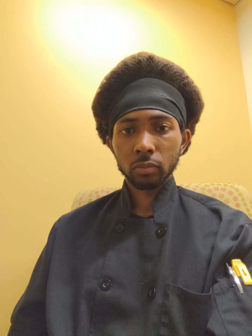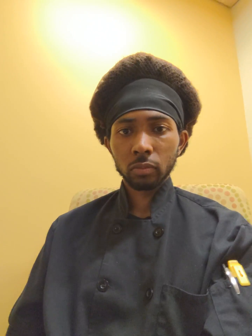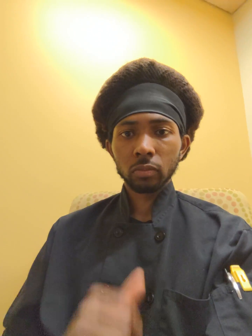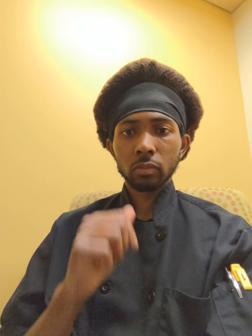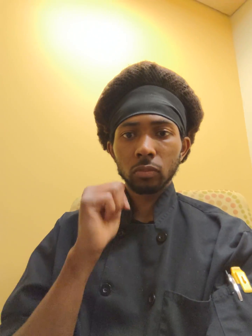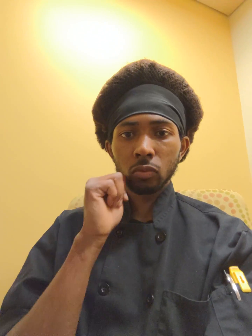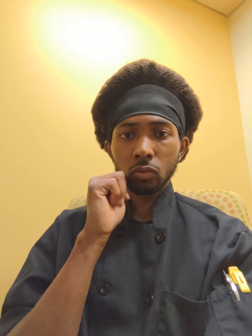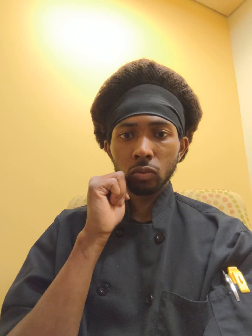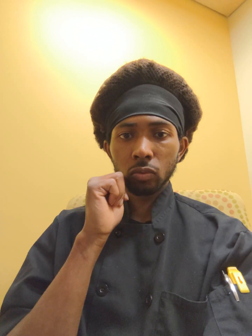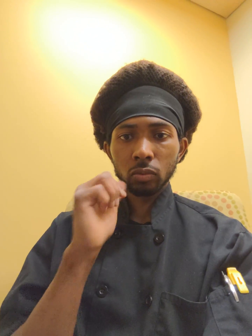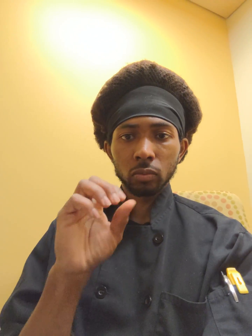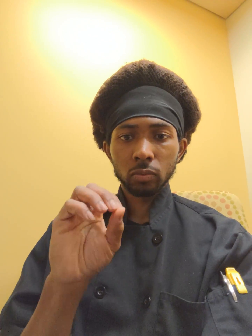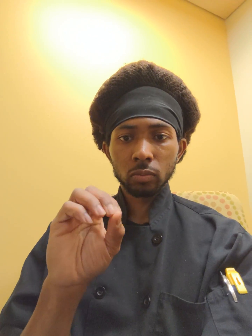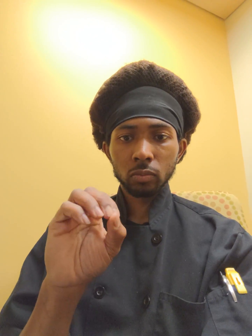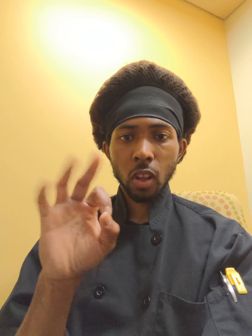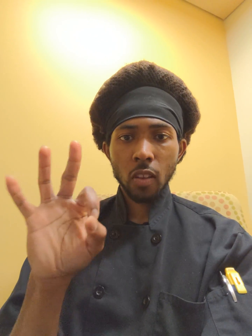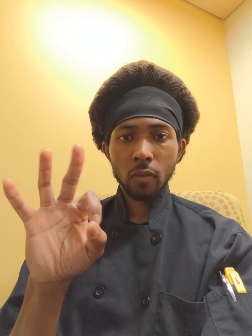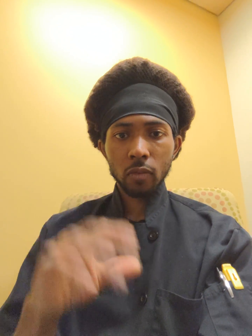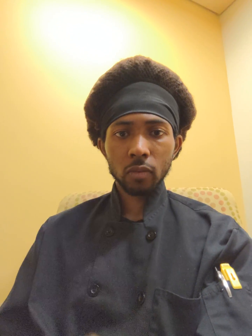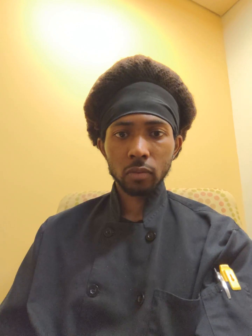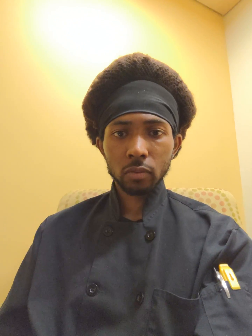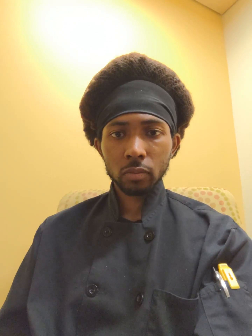of